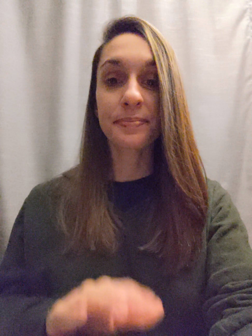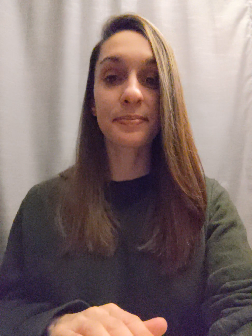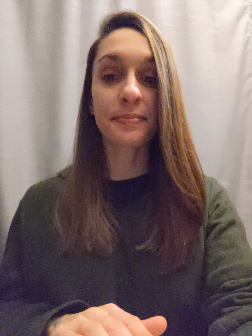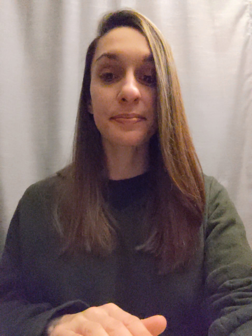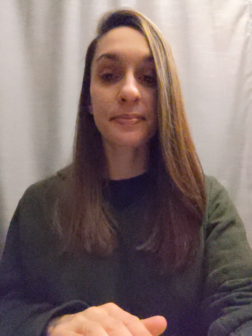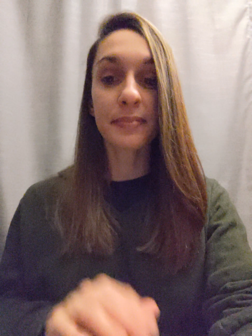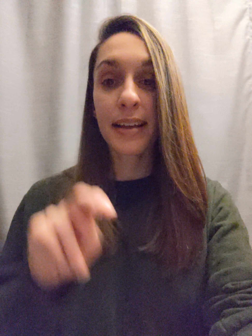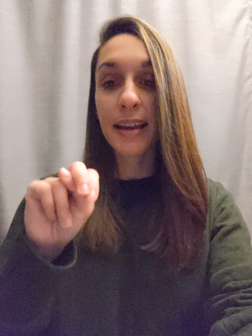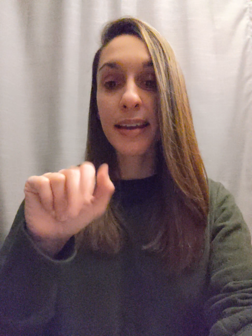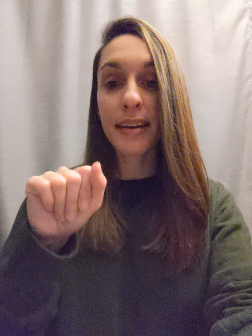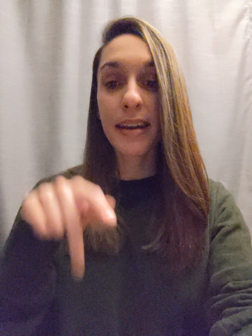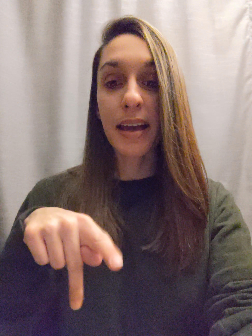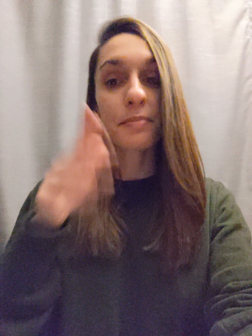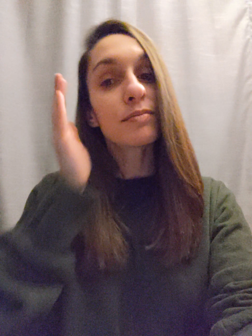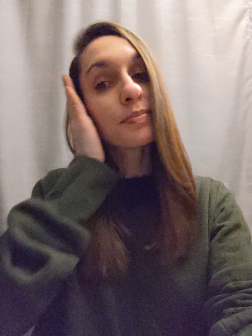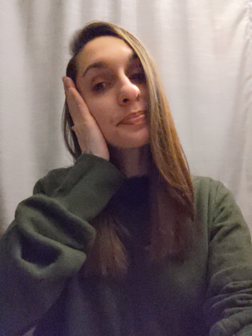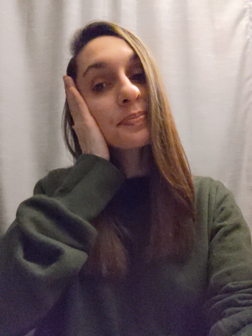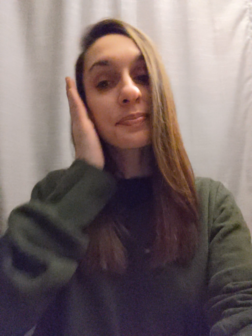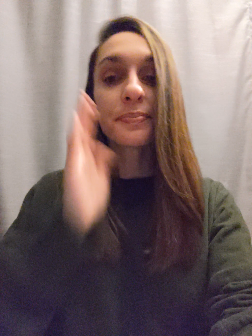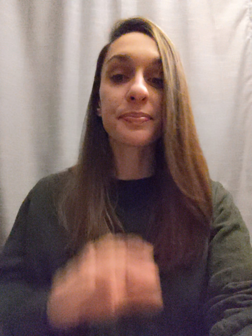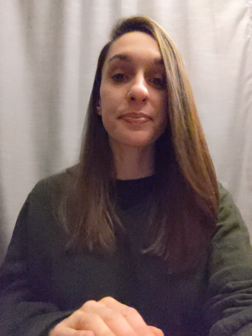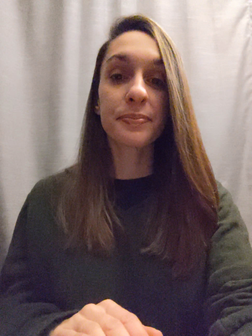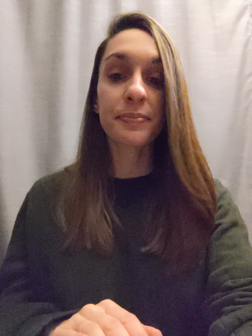nap